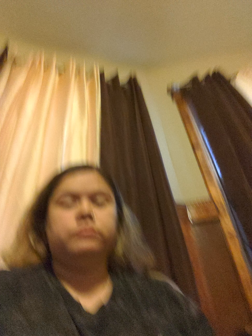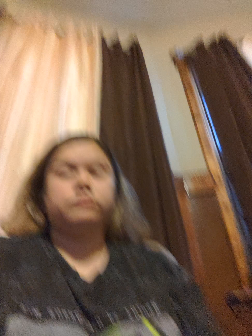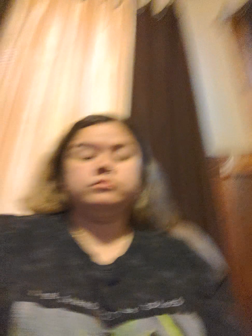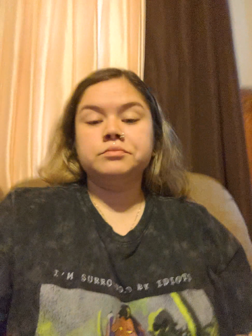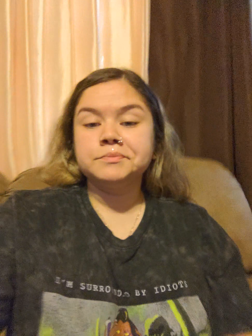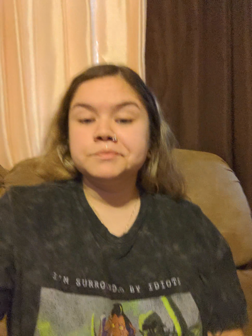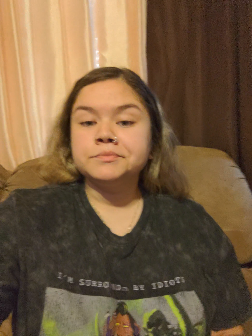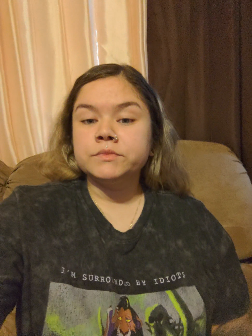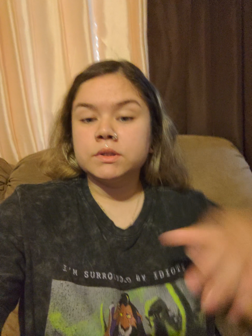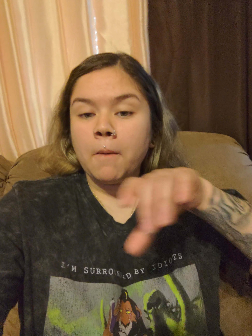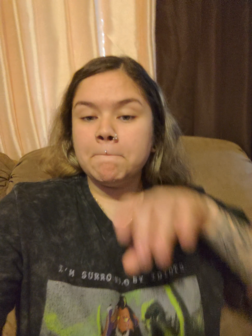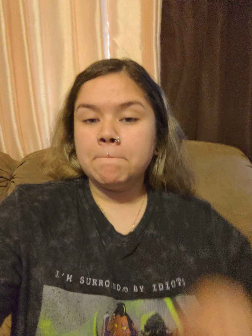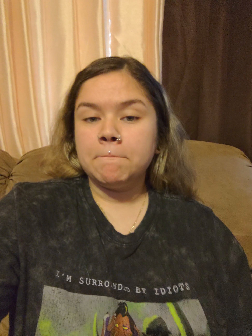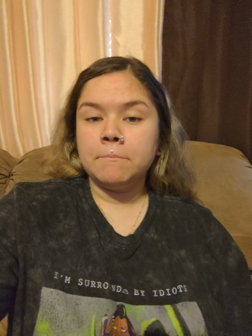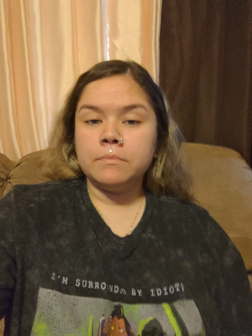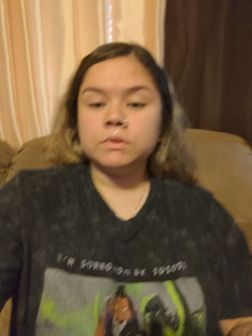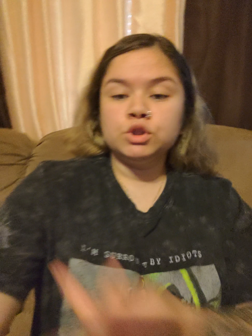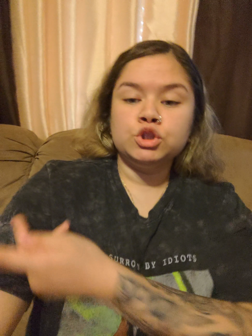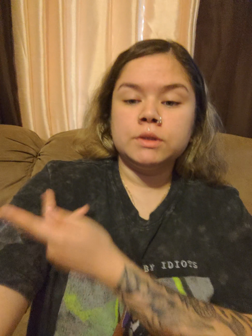dump